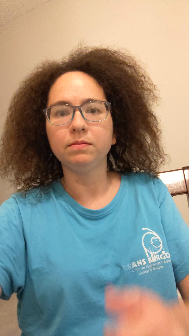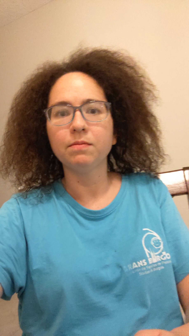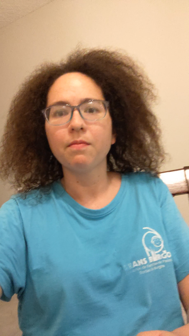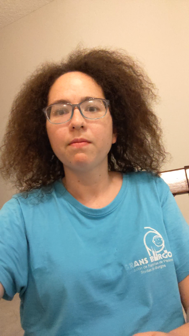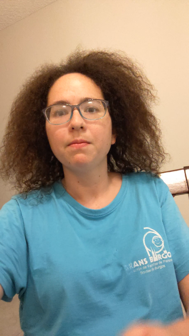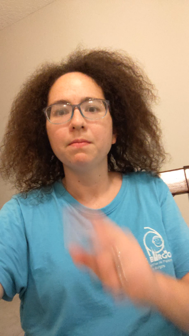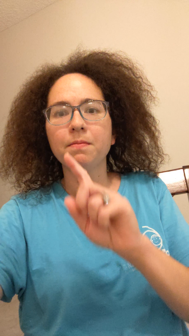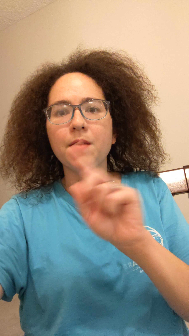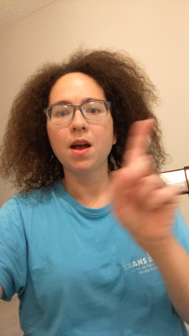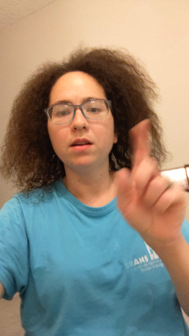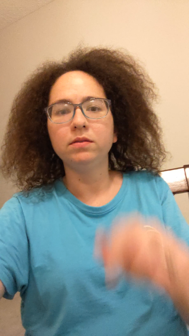but